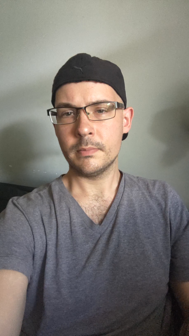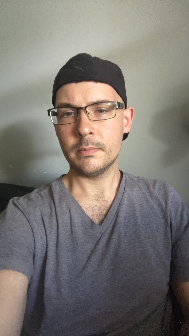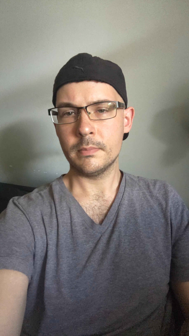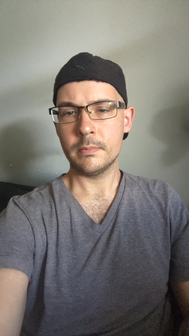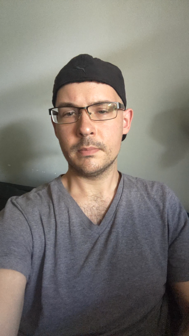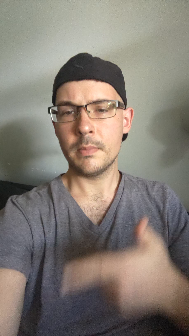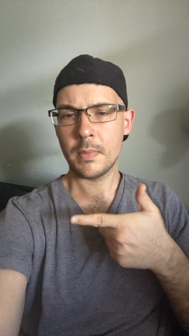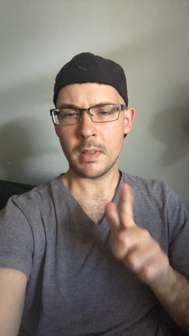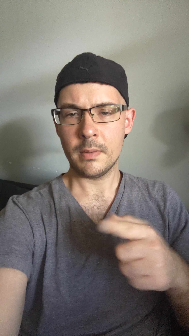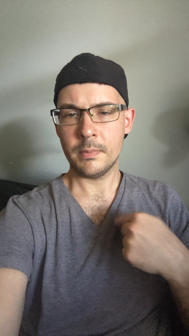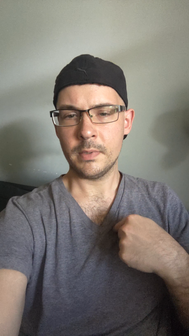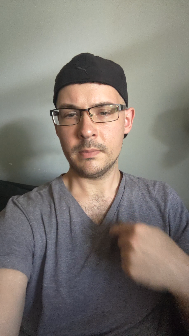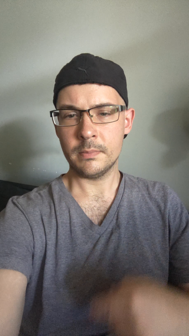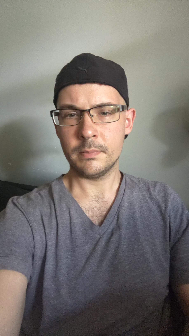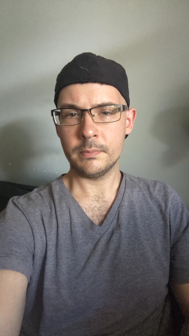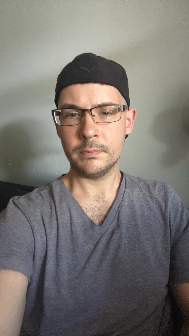let me